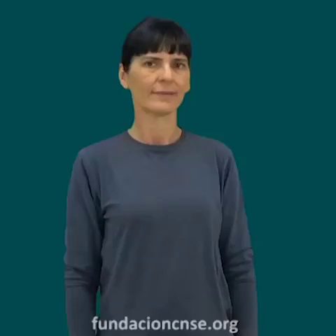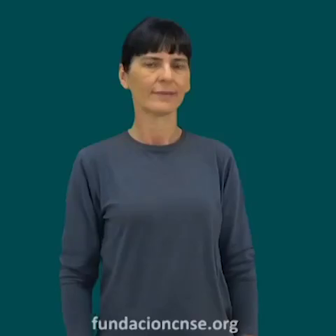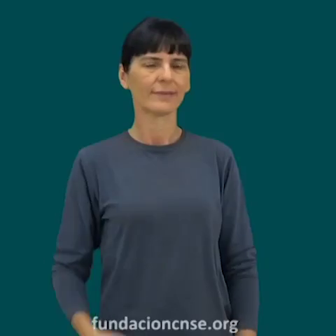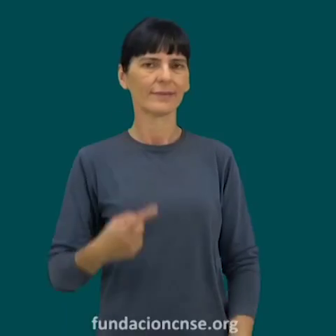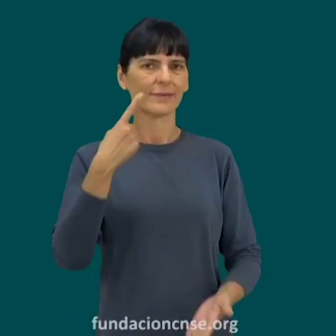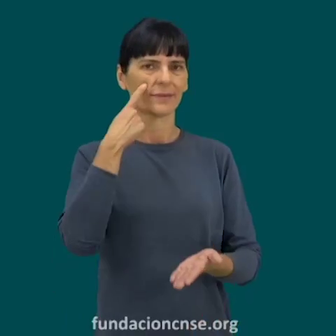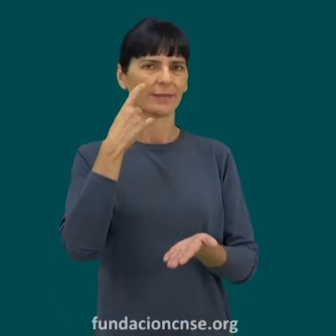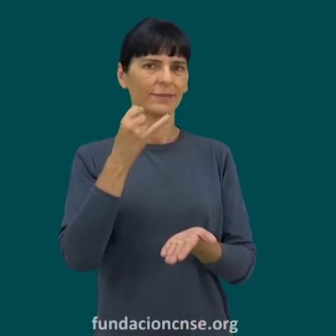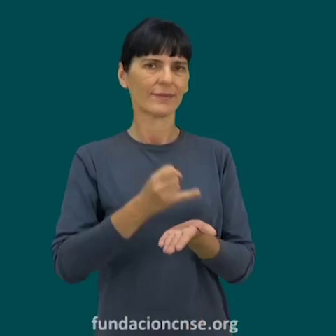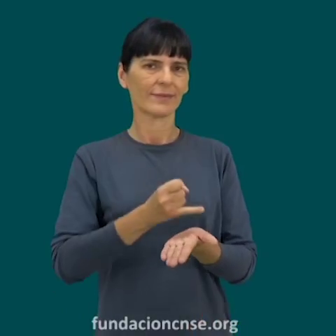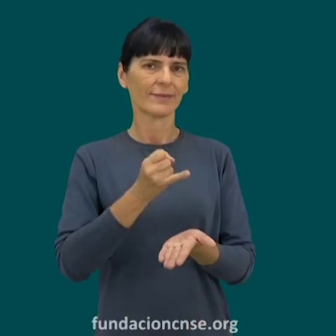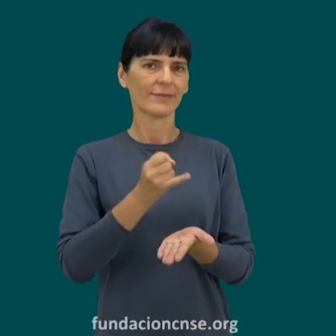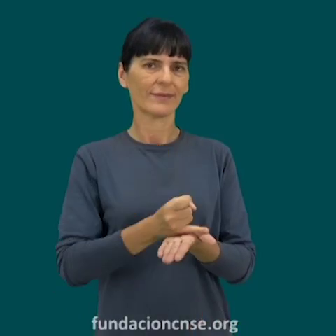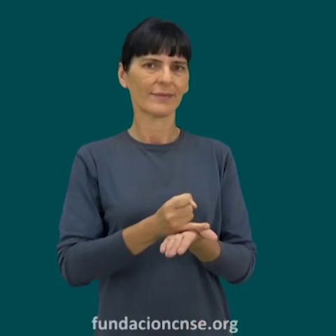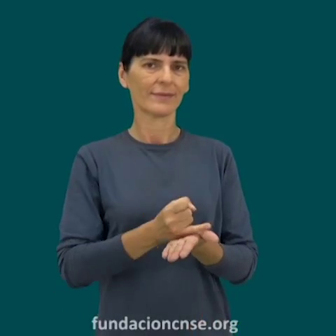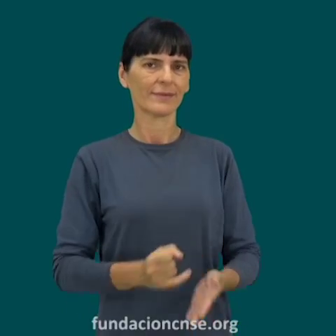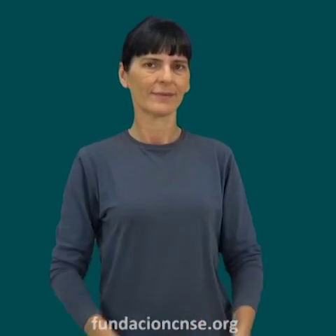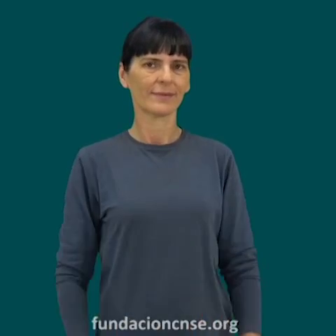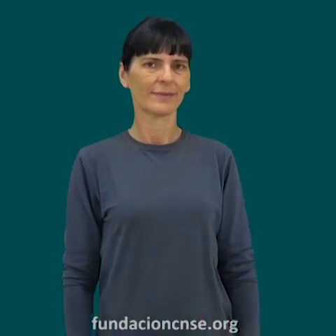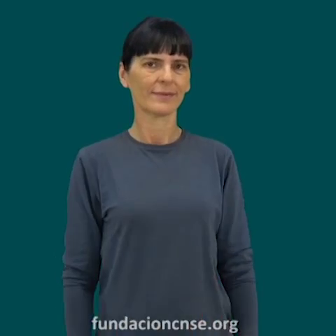ver probar